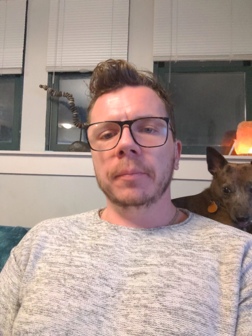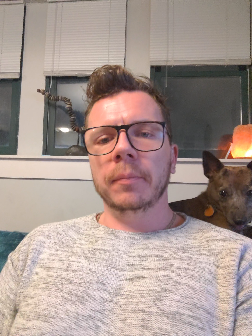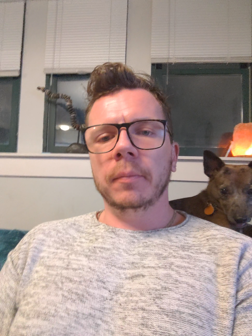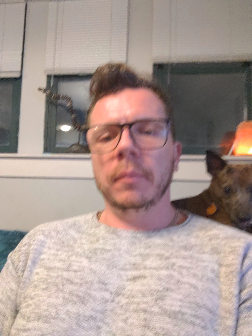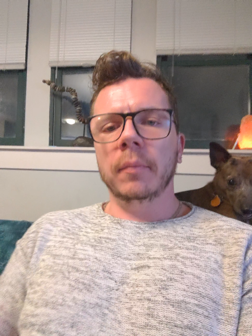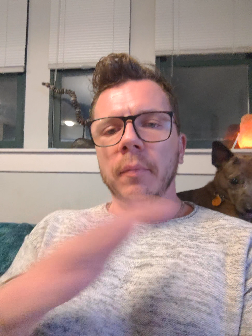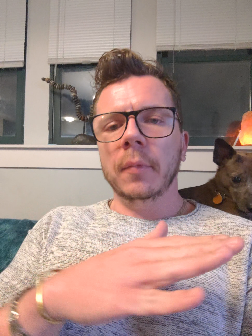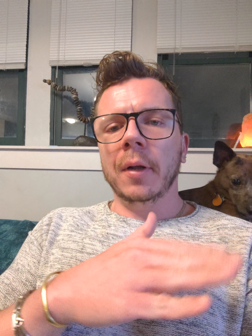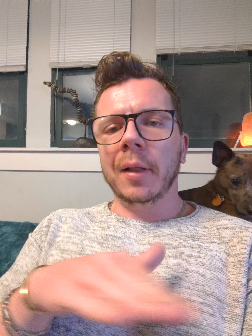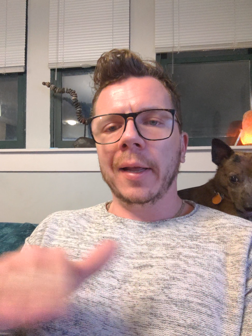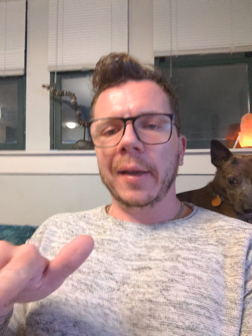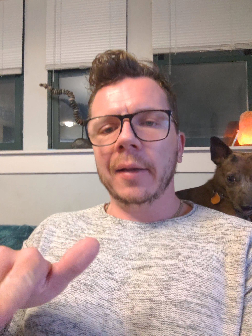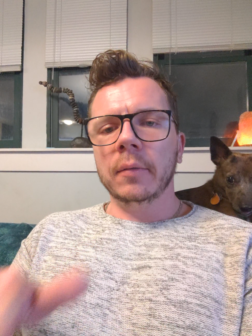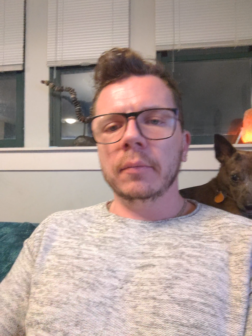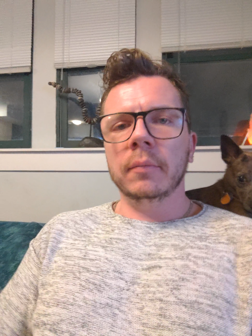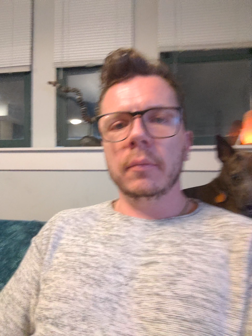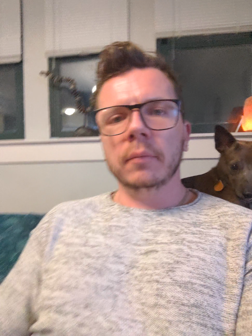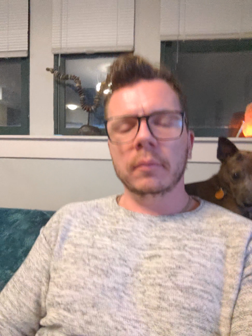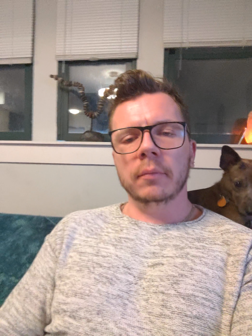clean